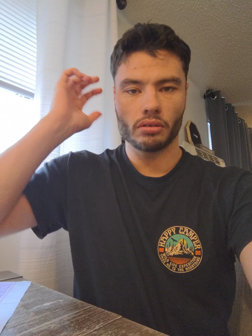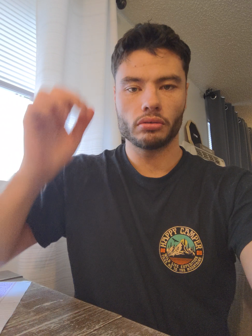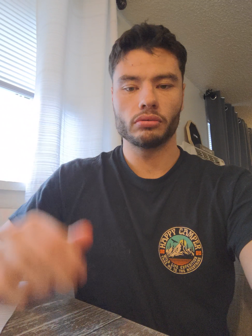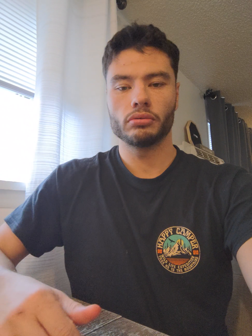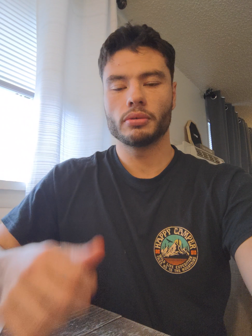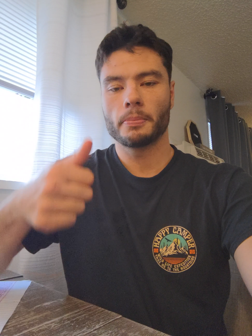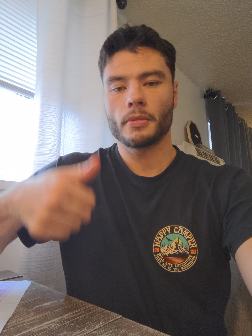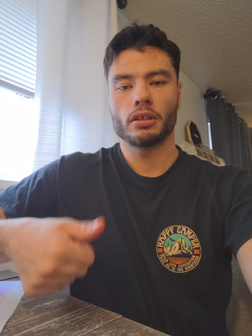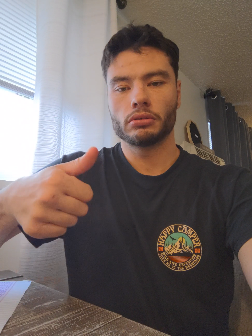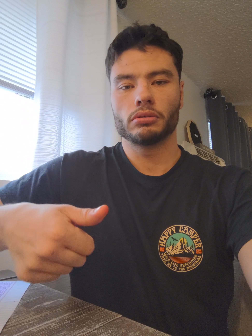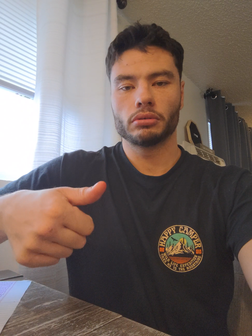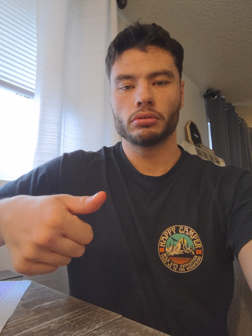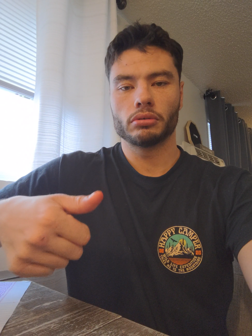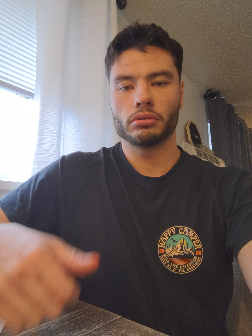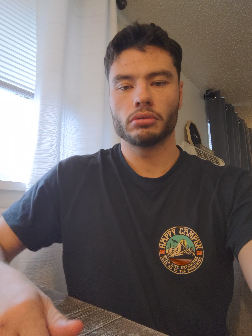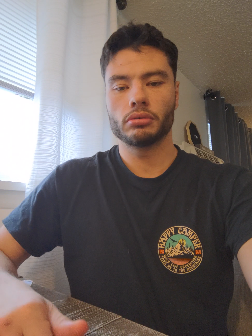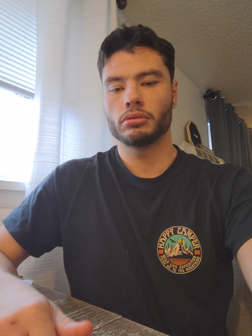puzzle